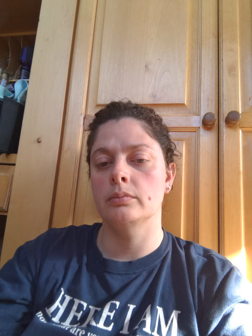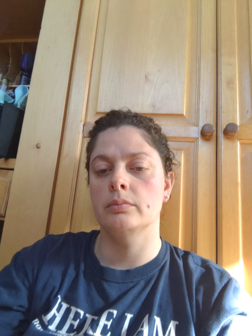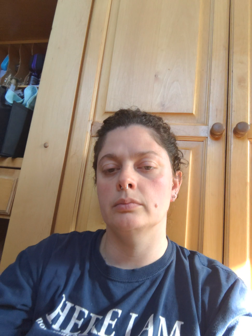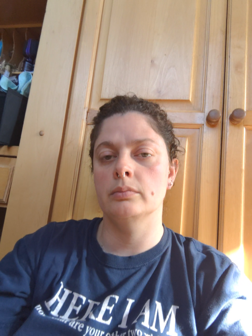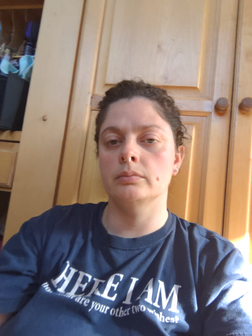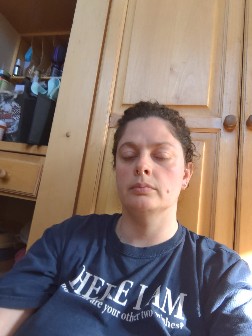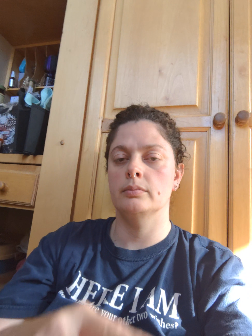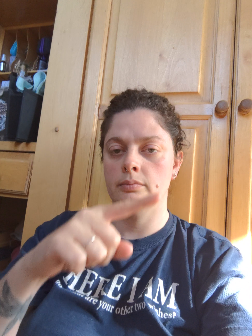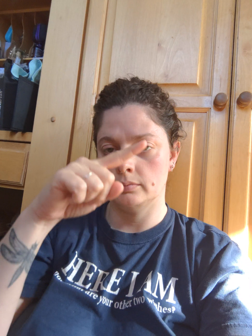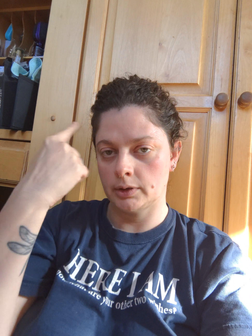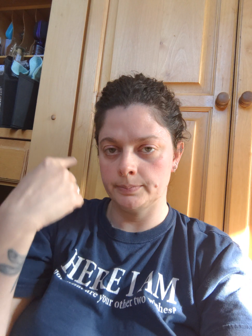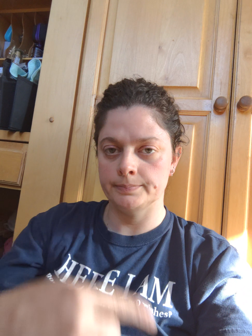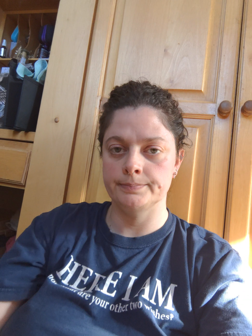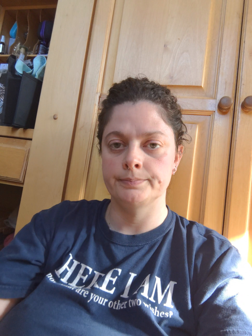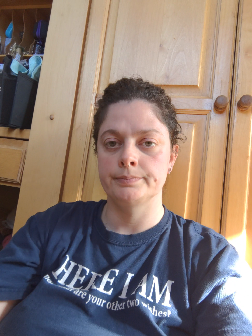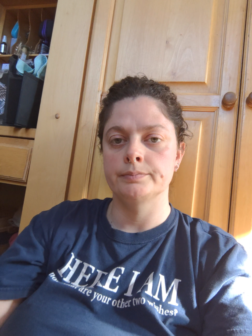black